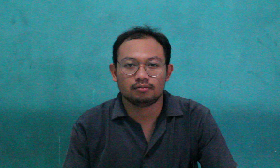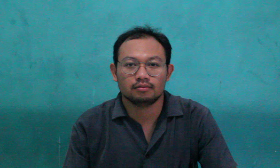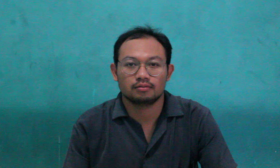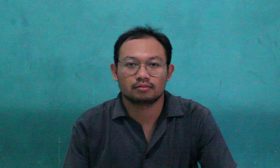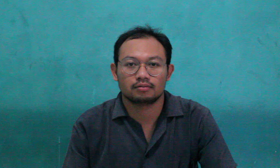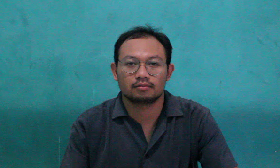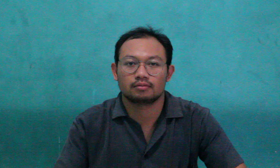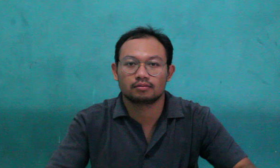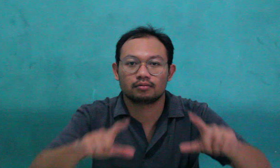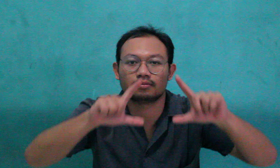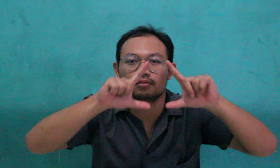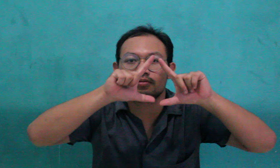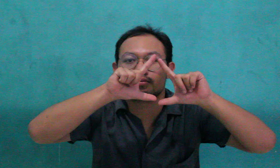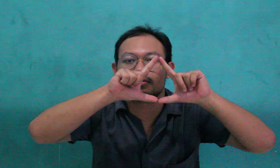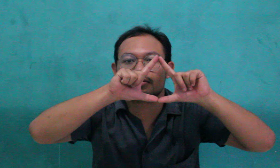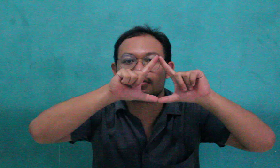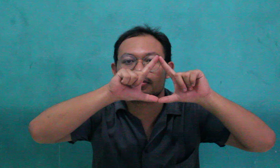A